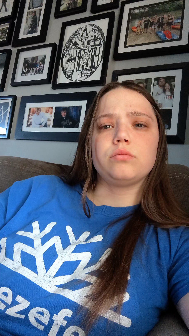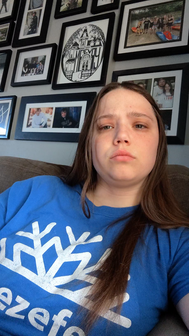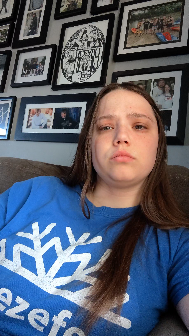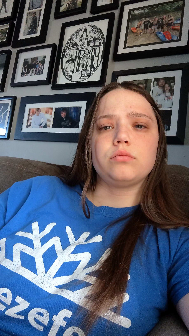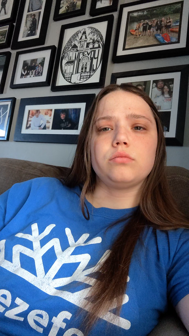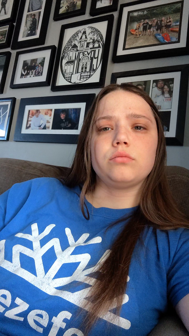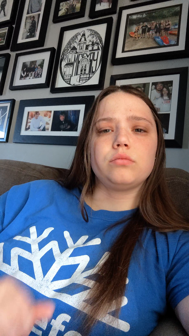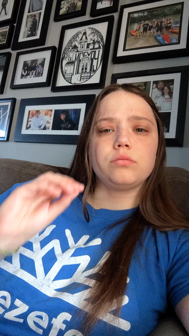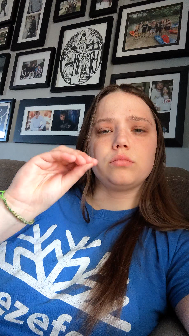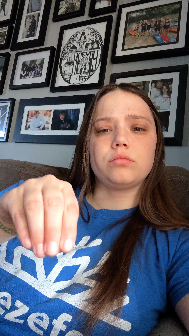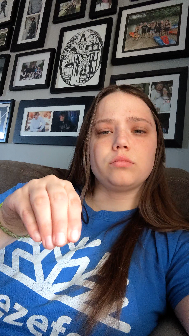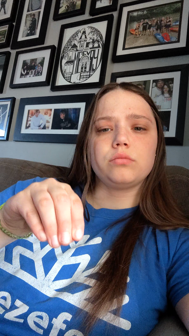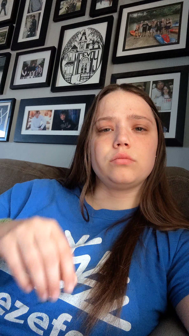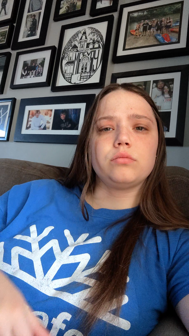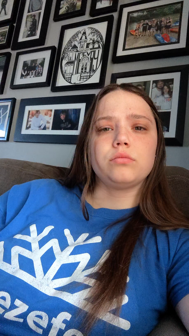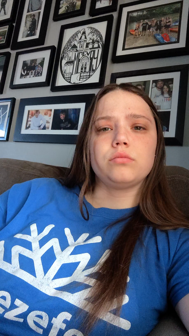put